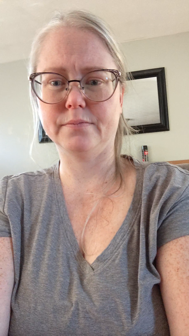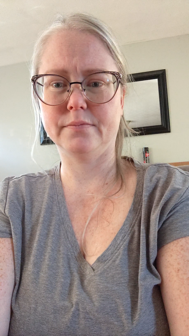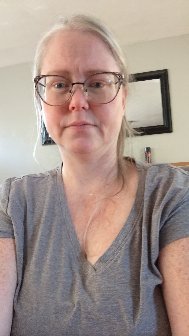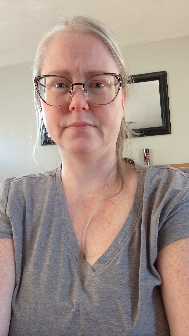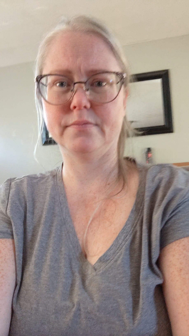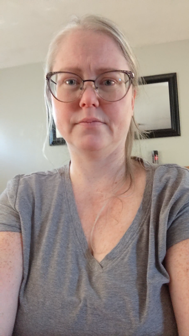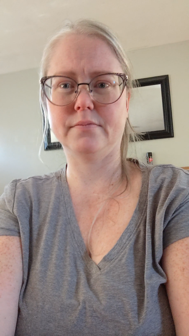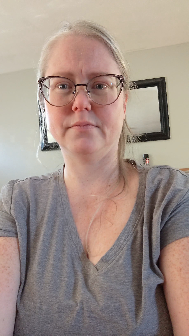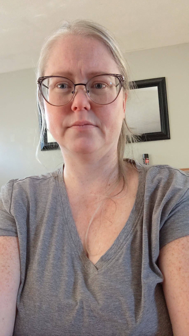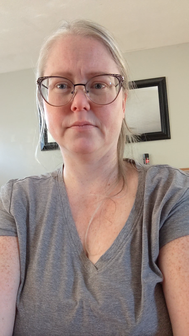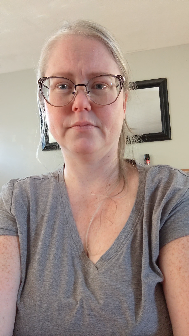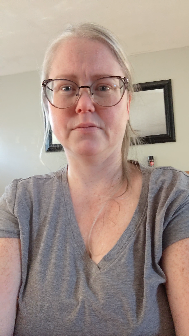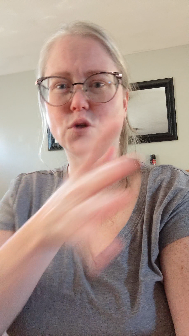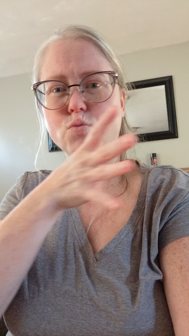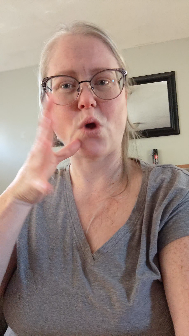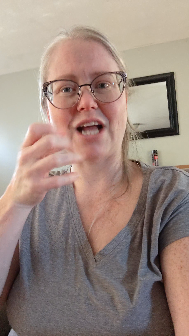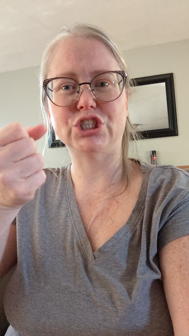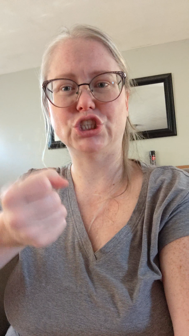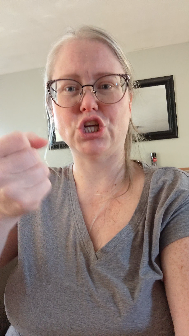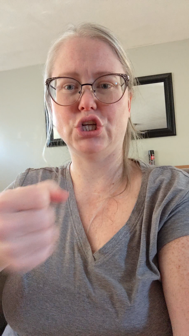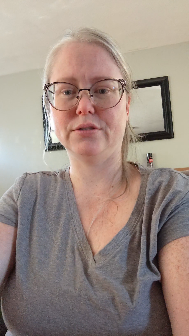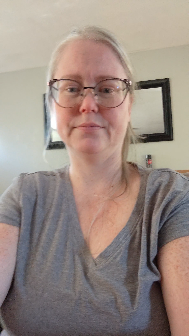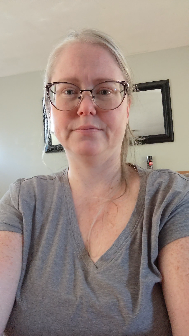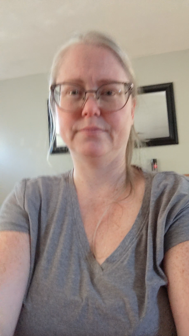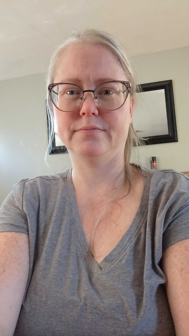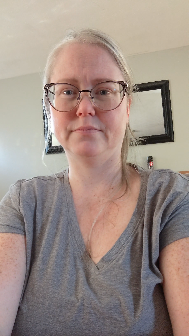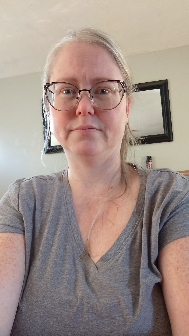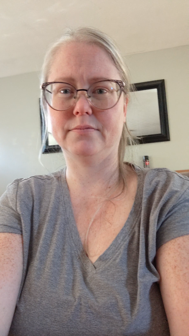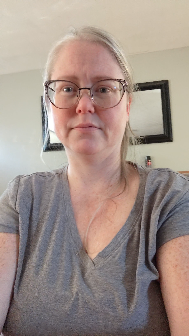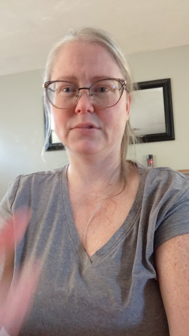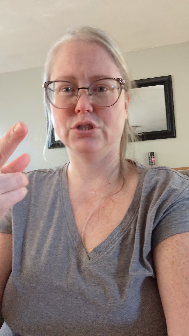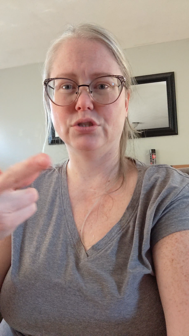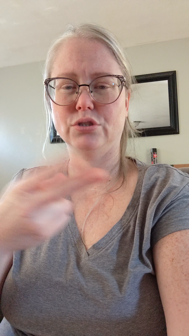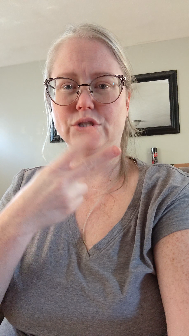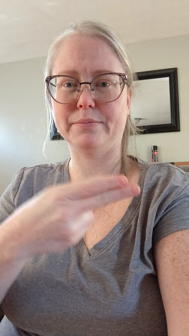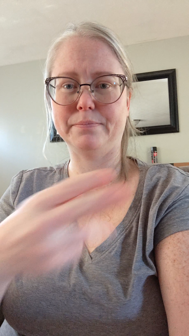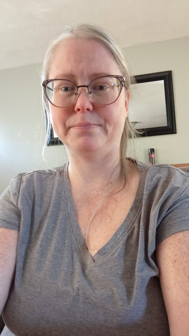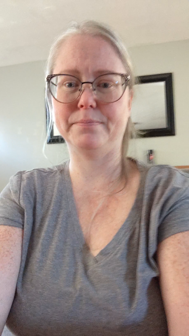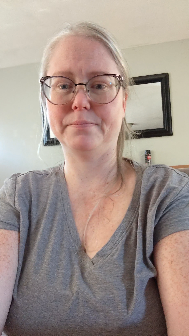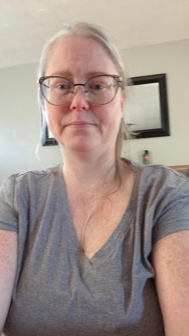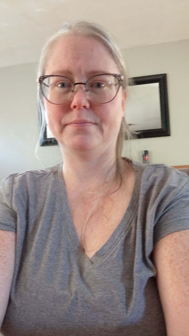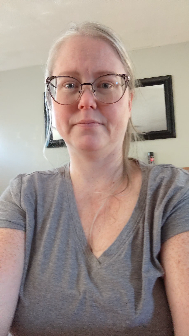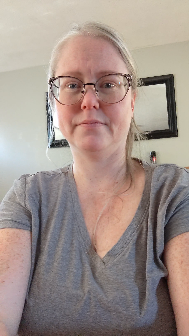sheep